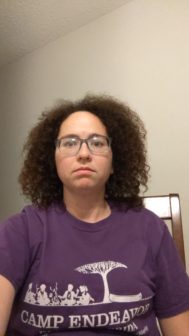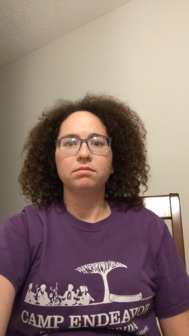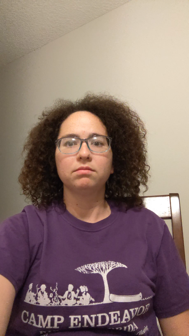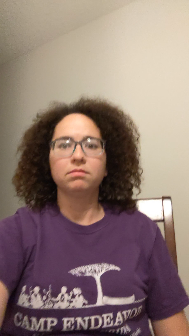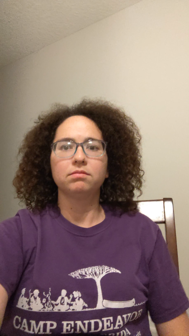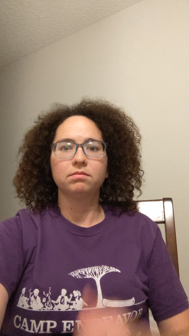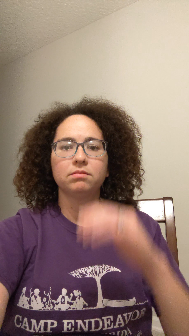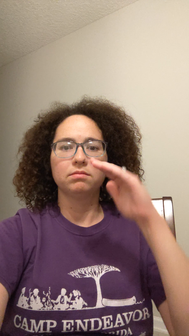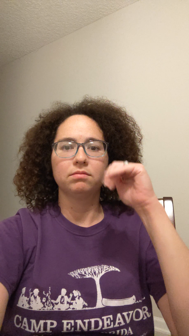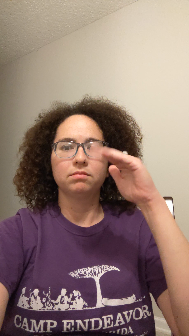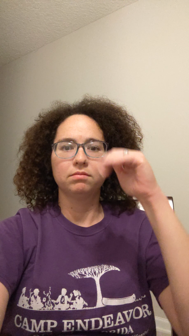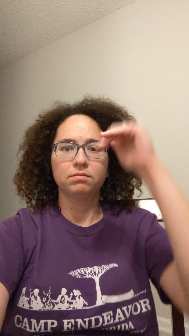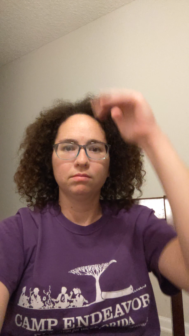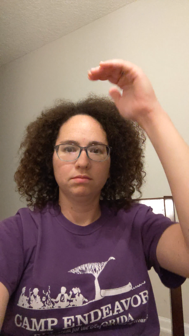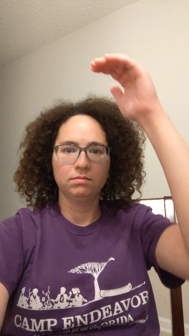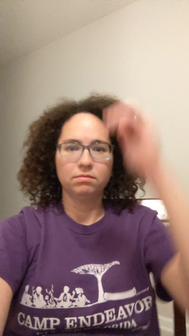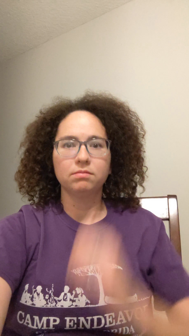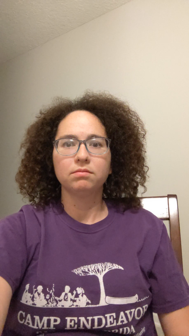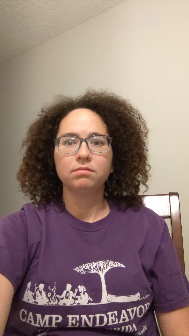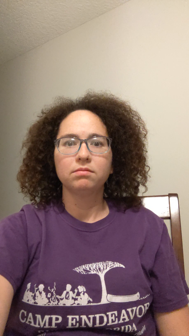build